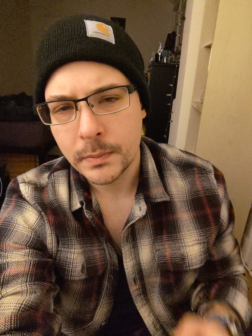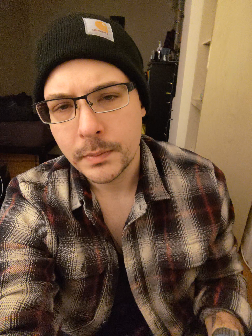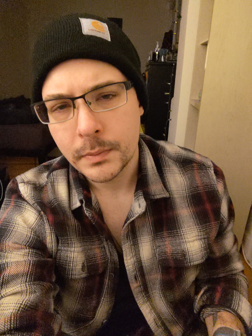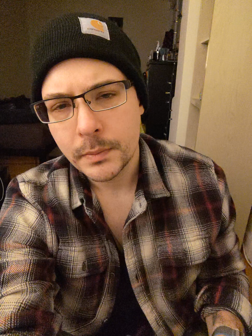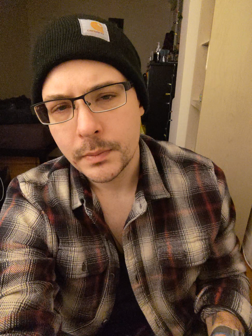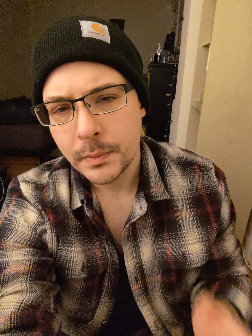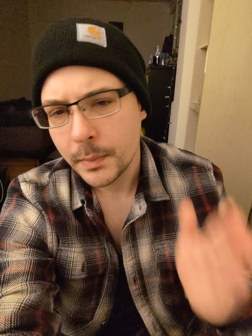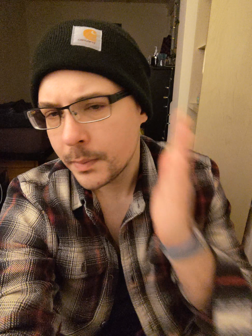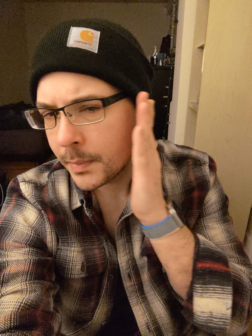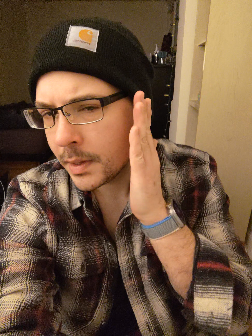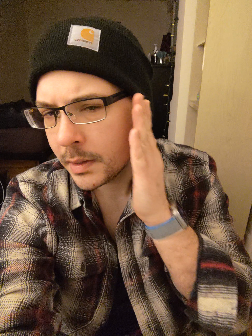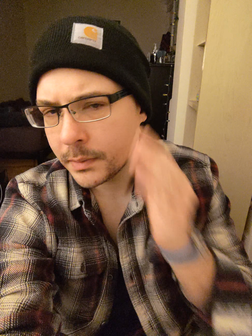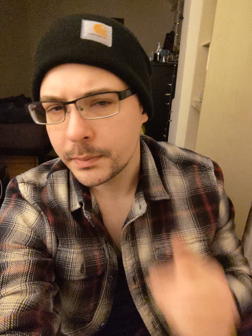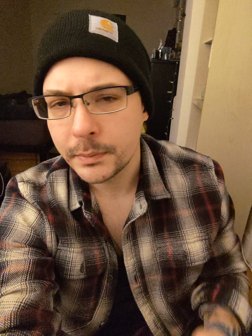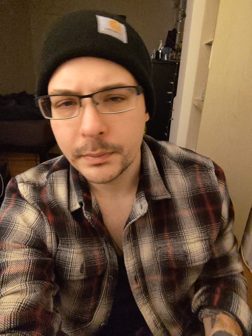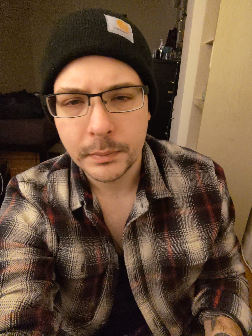bed